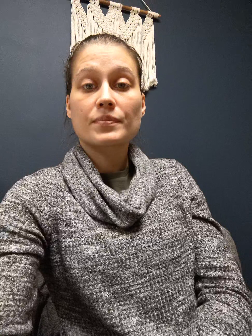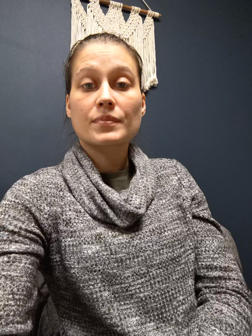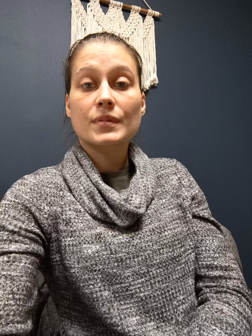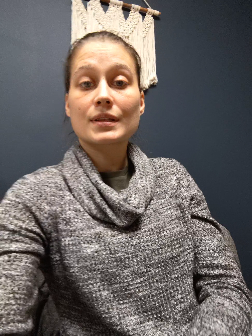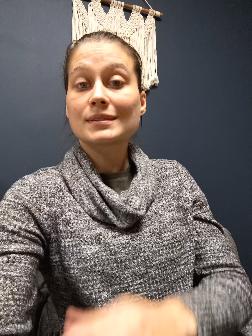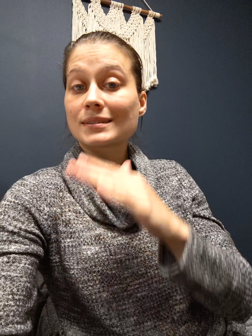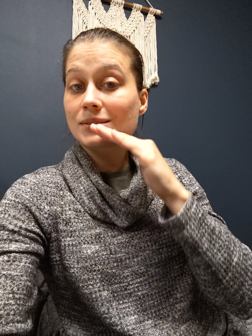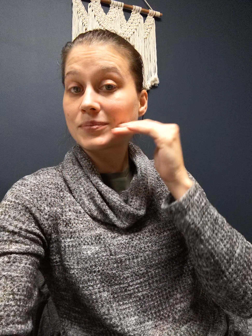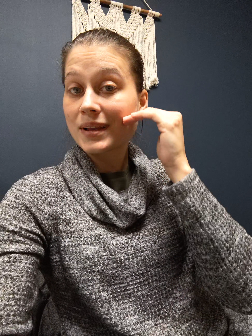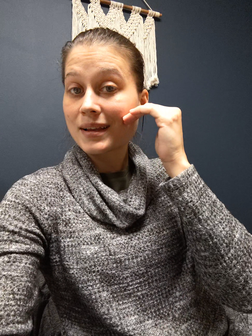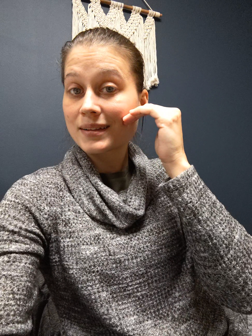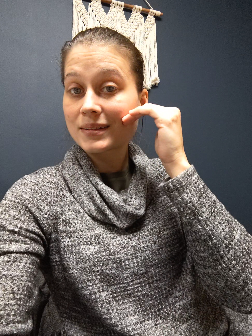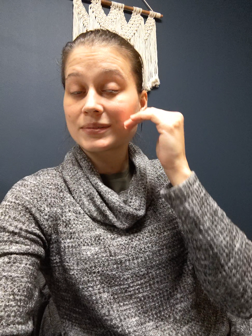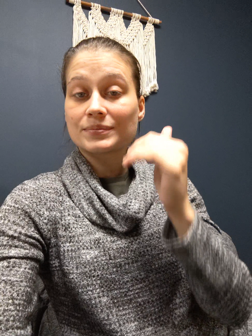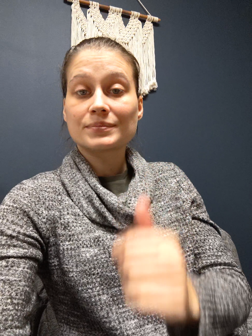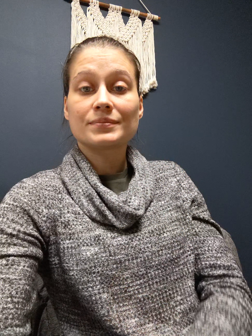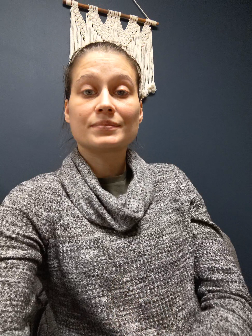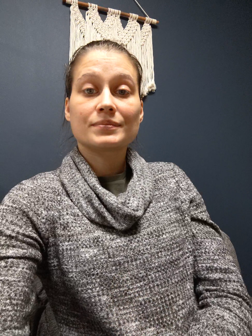smile